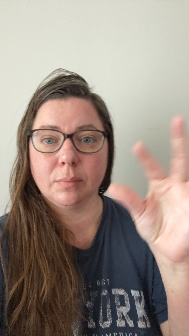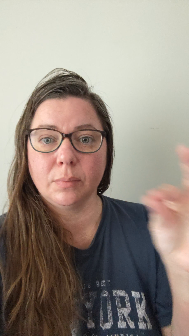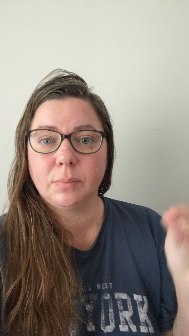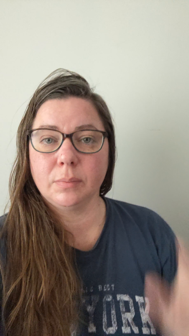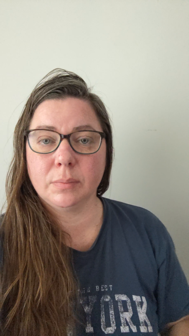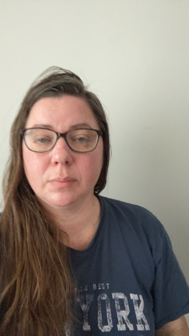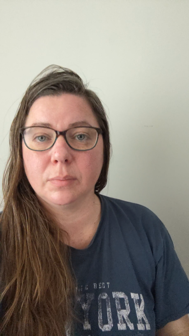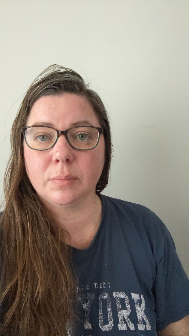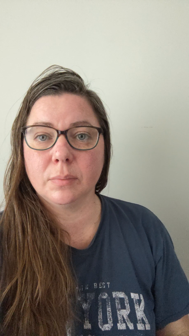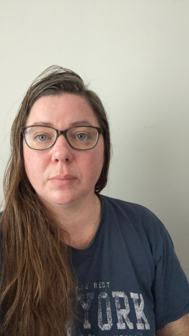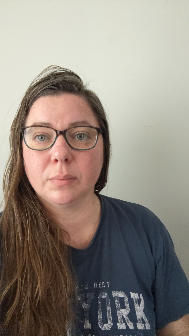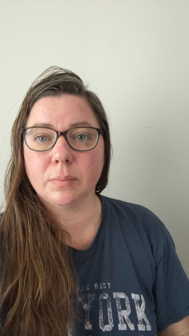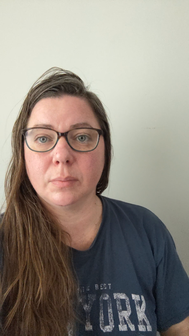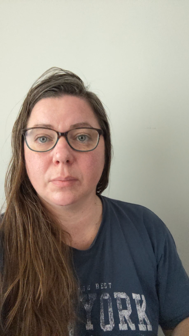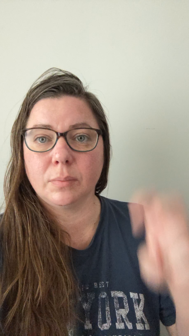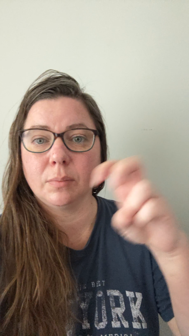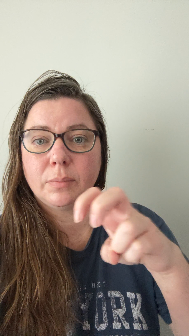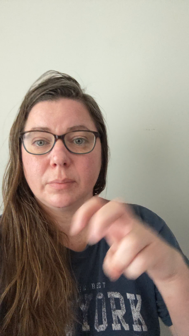potato